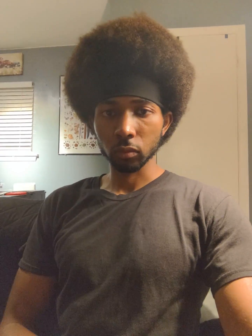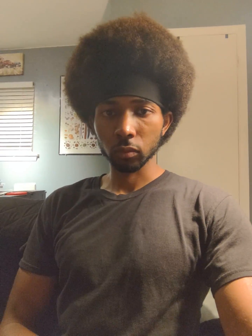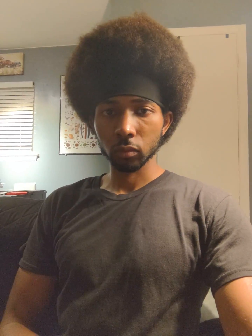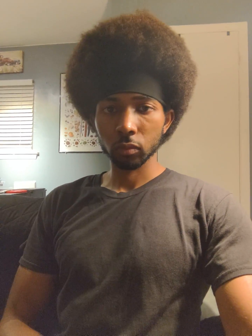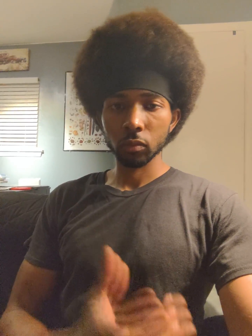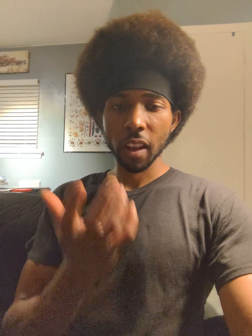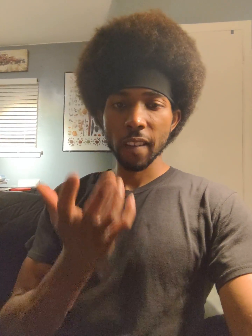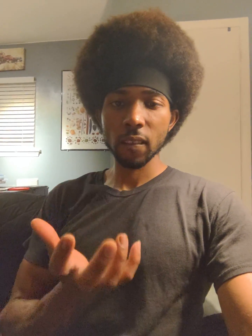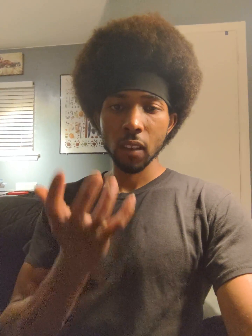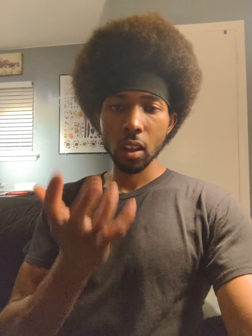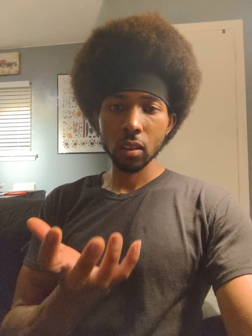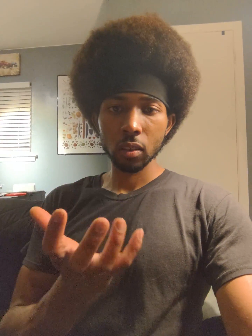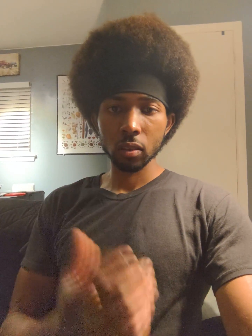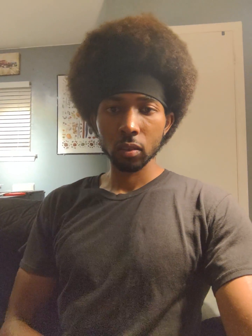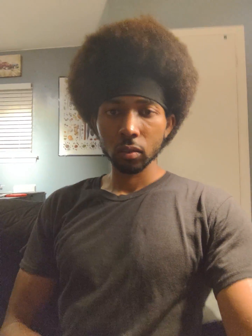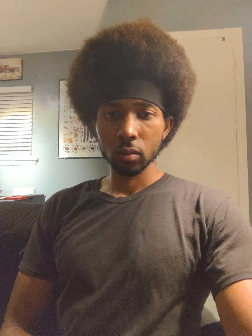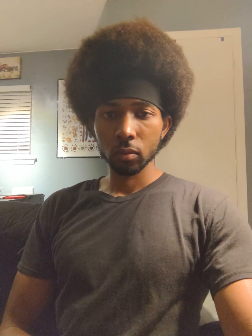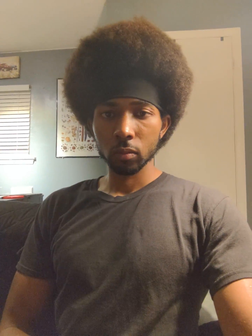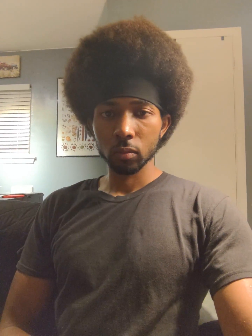heavy